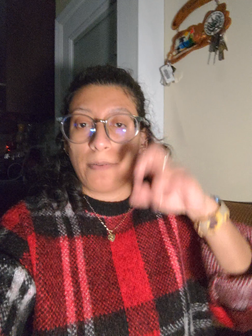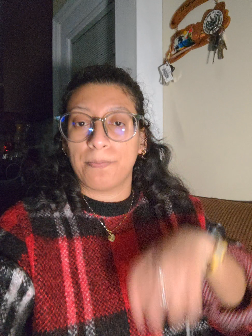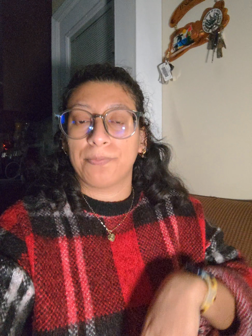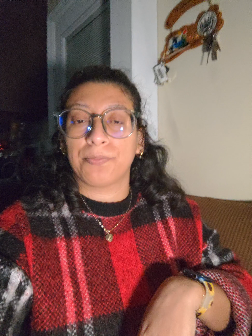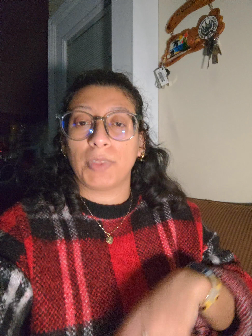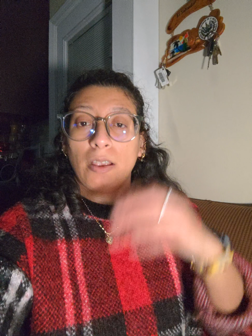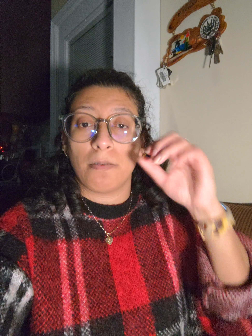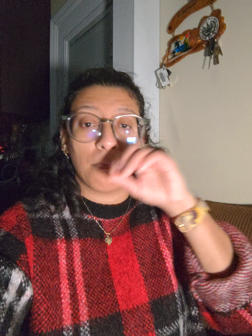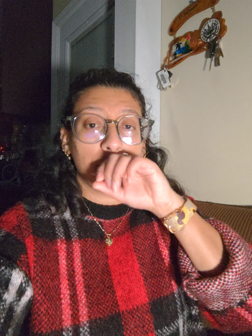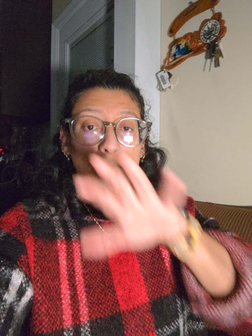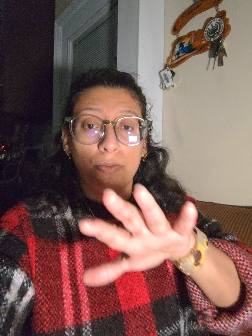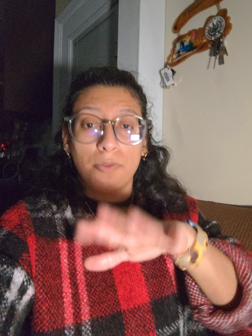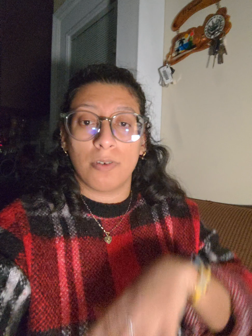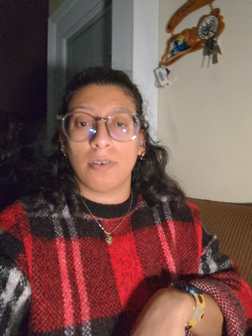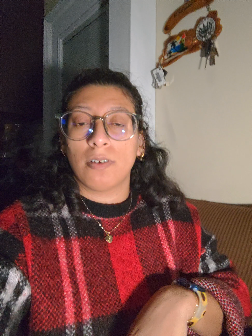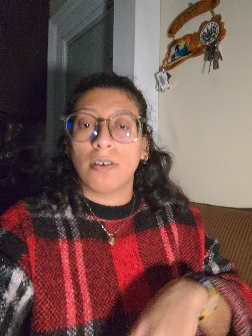blow